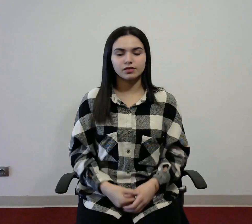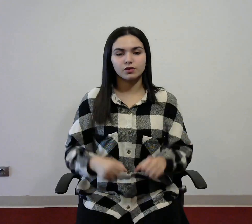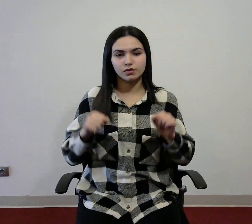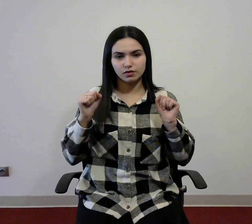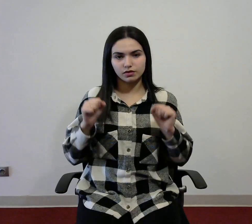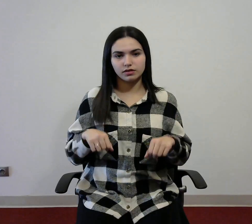olar